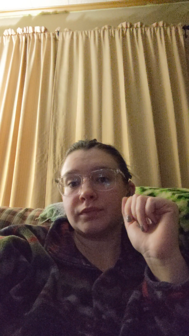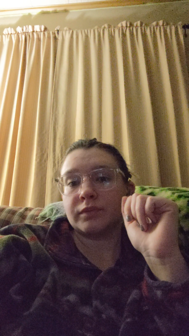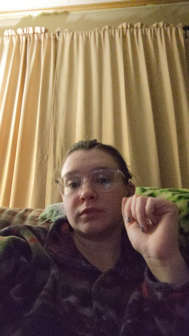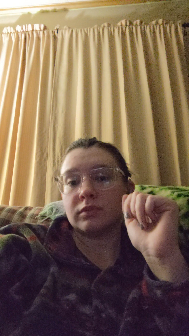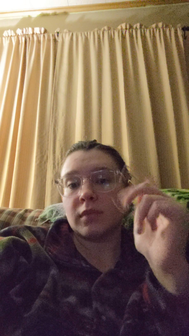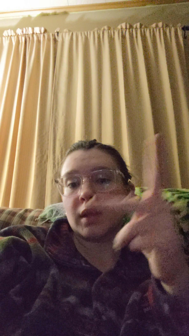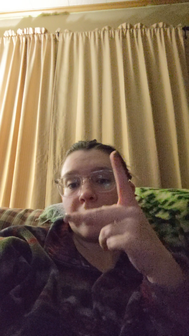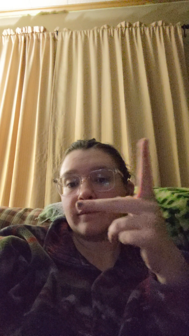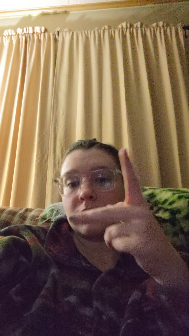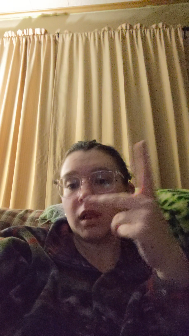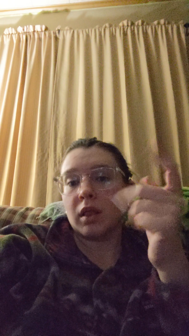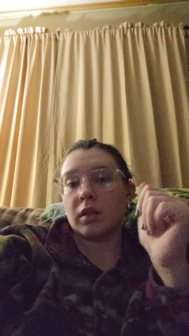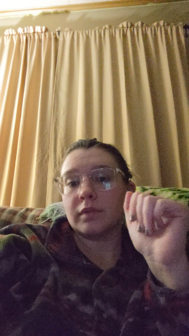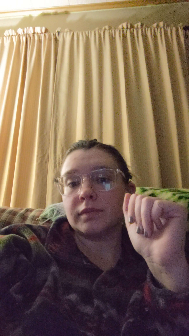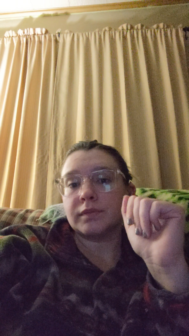careful